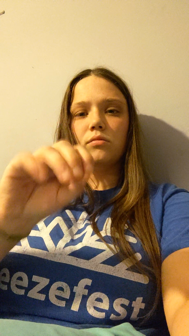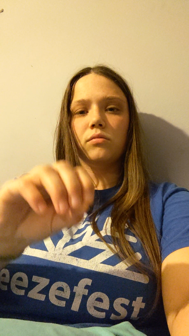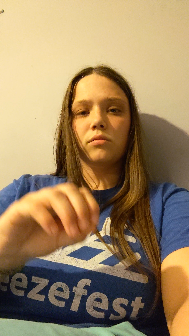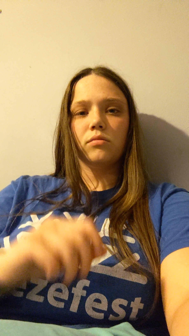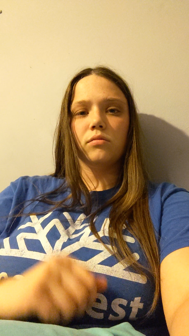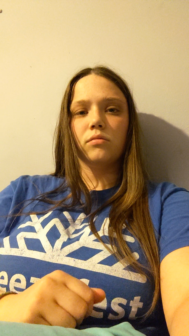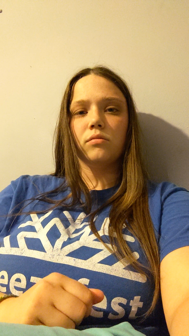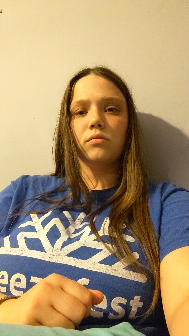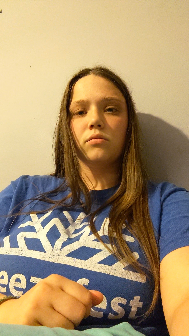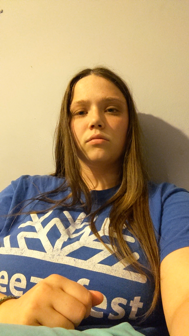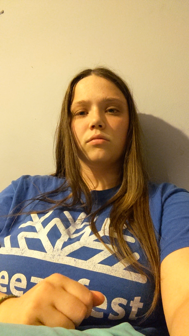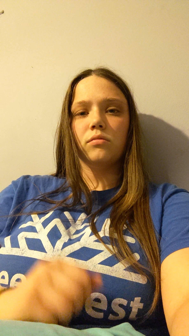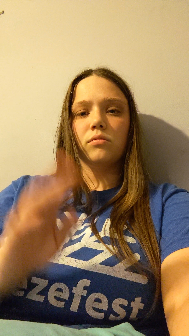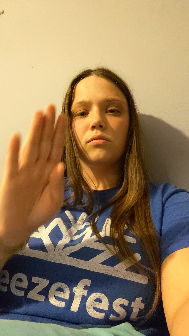be